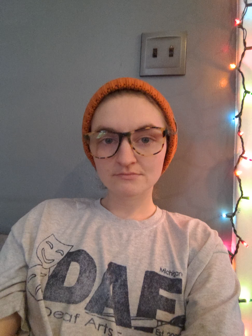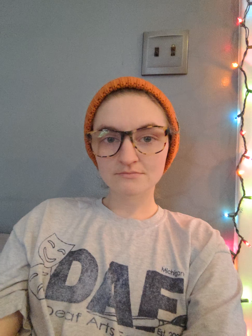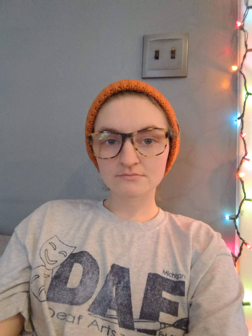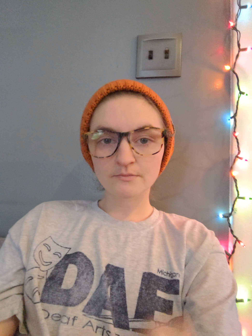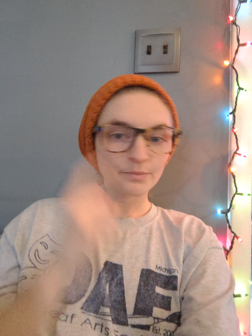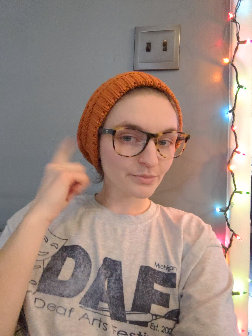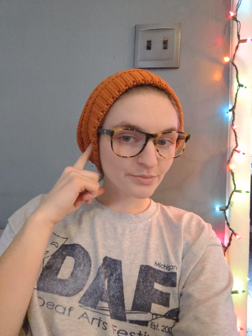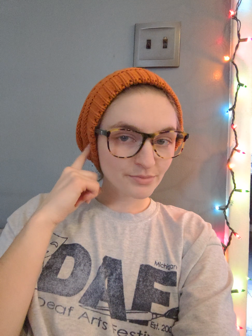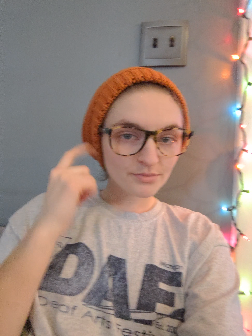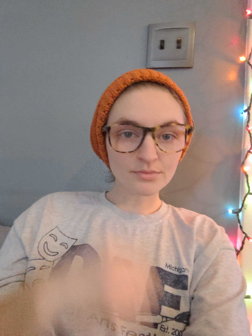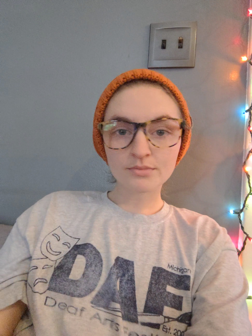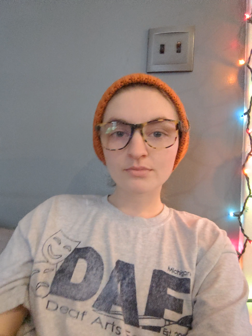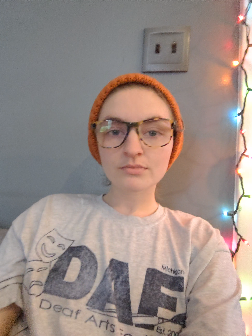ear